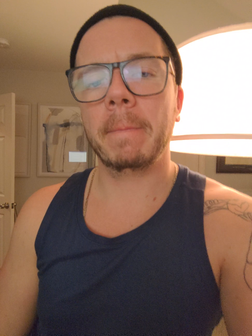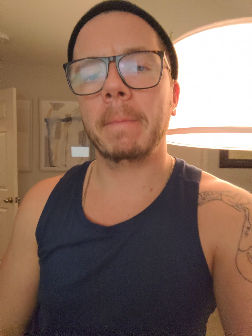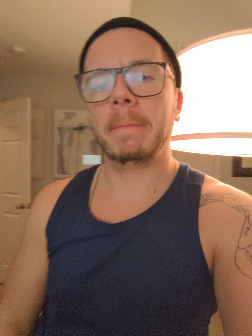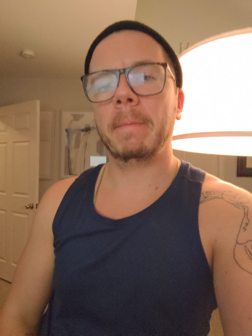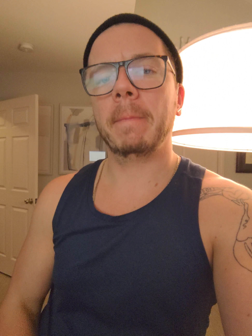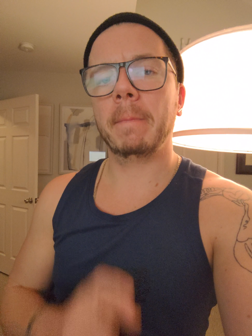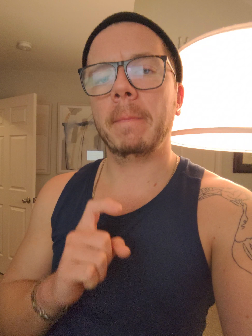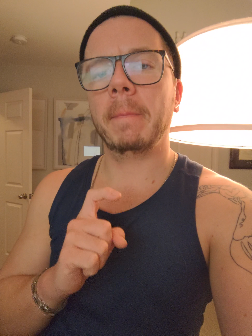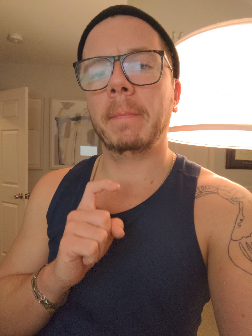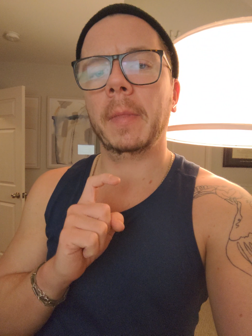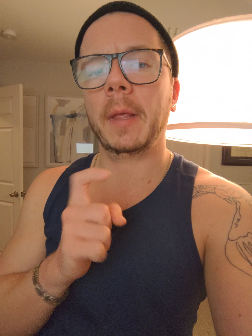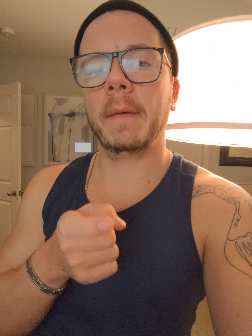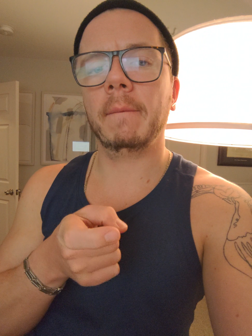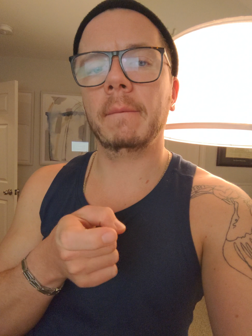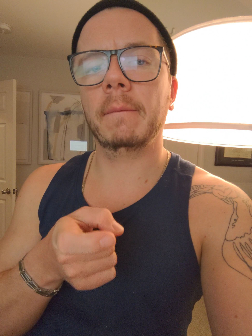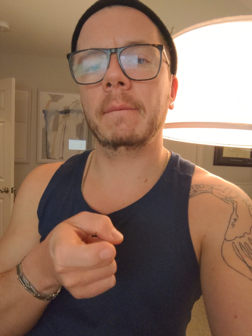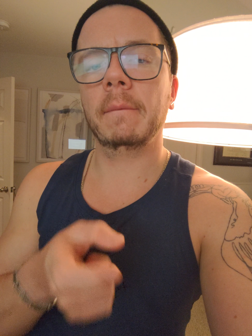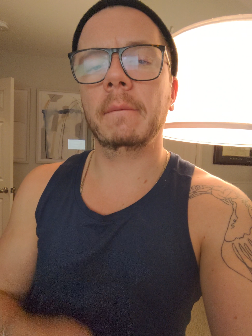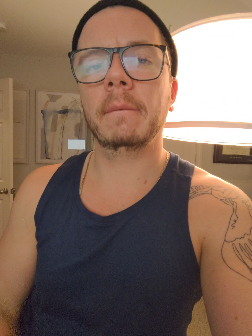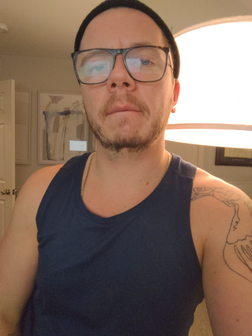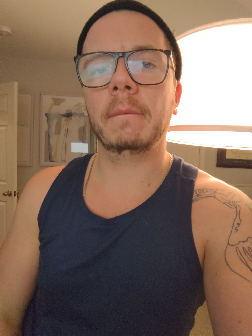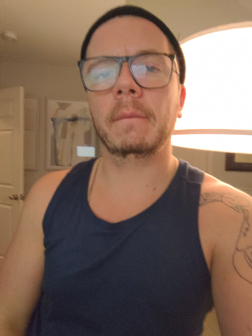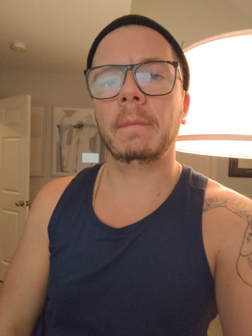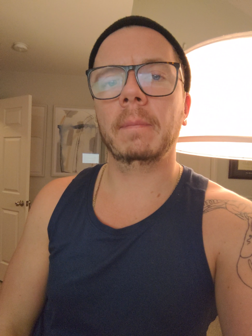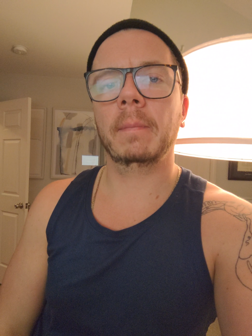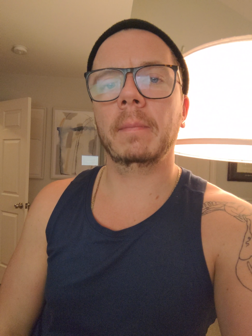gift